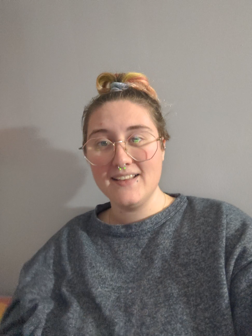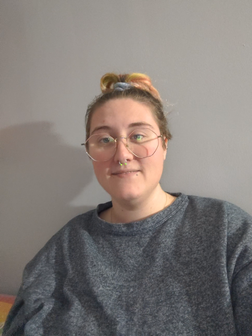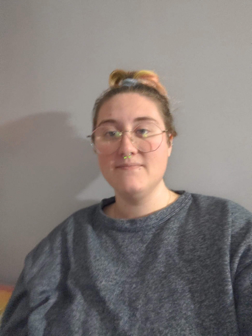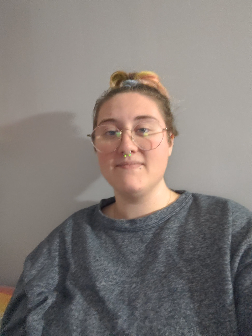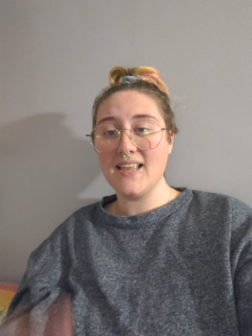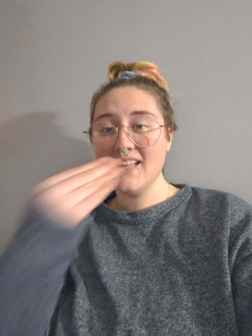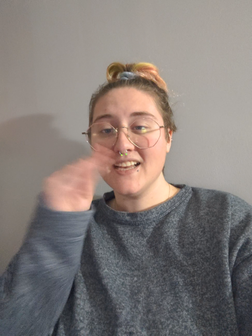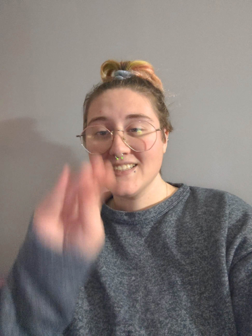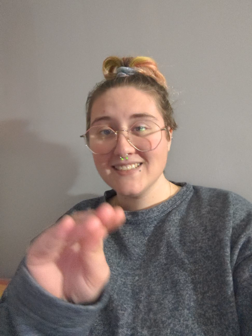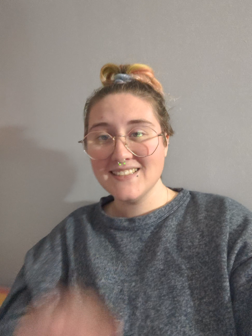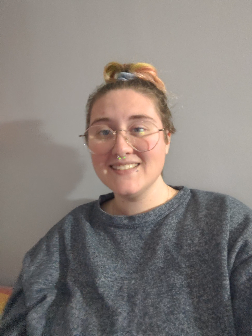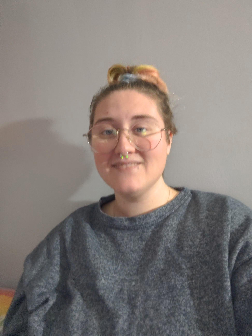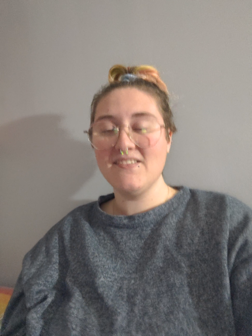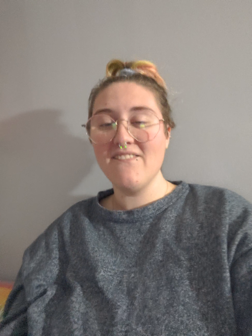kiss